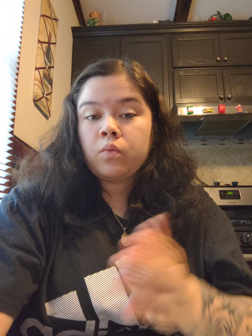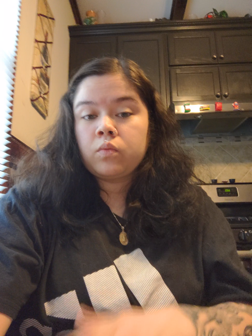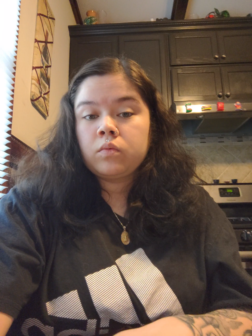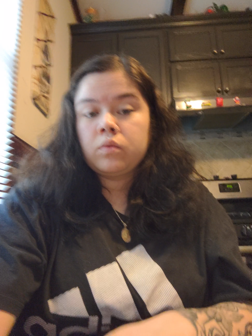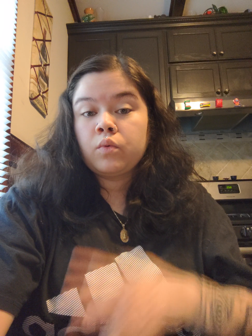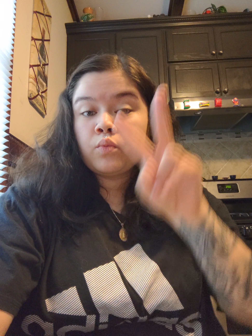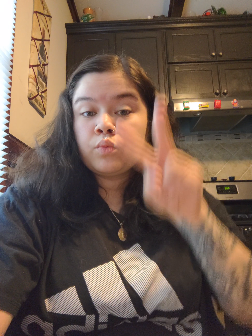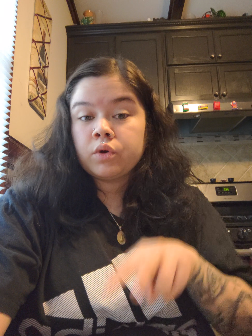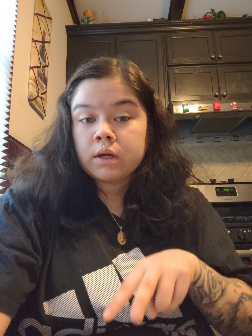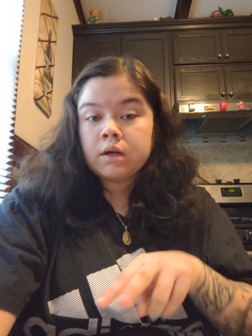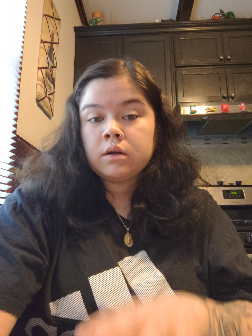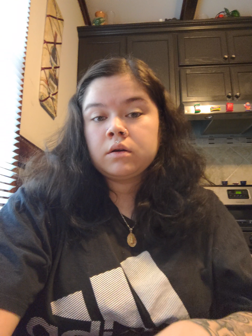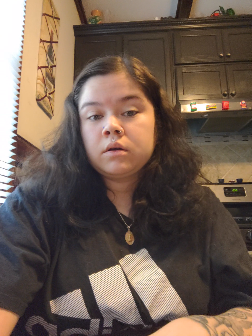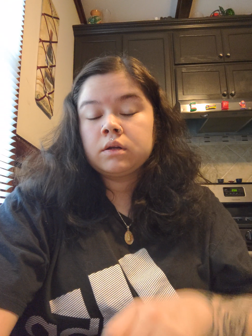read